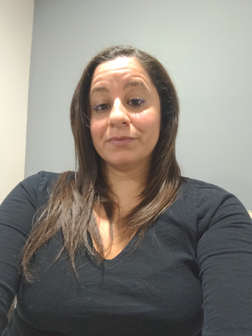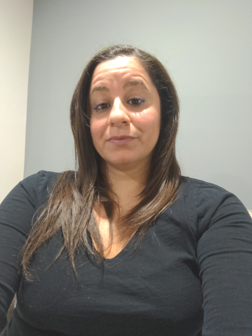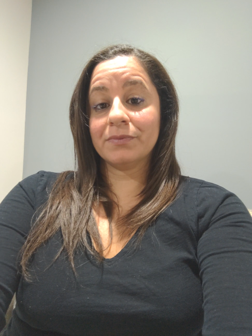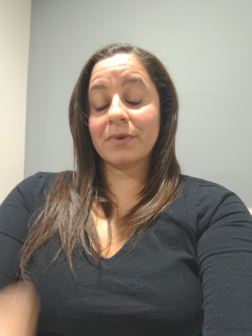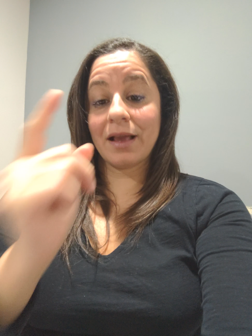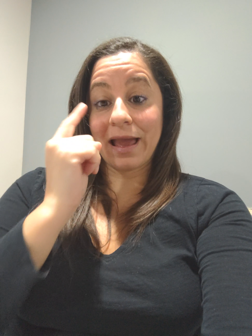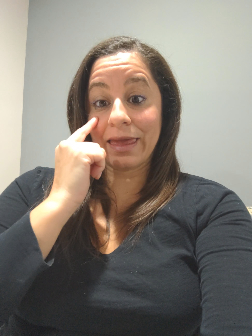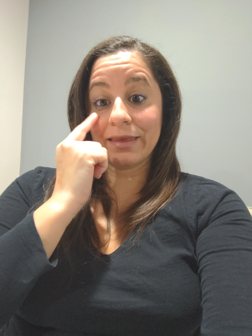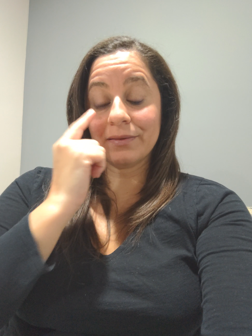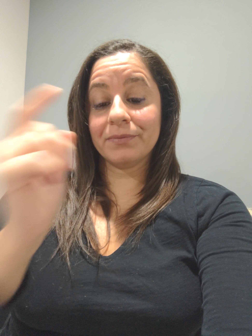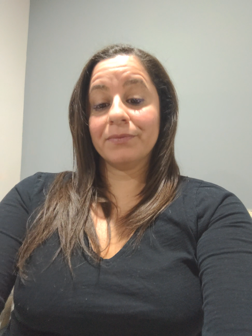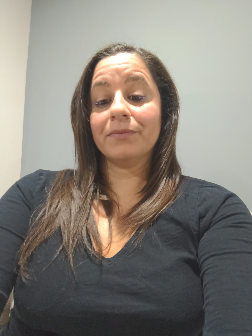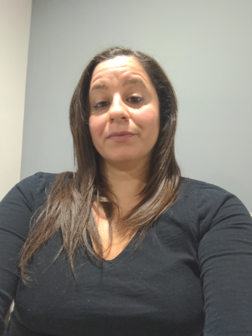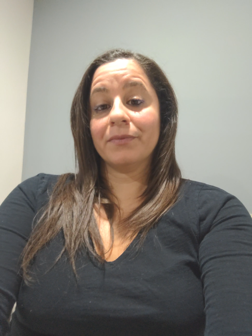eye